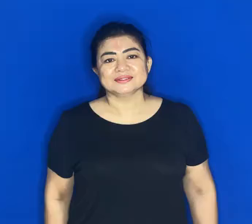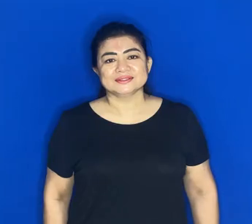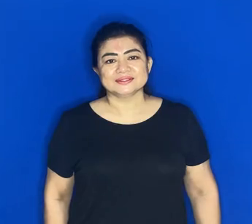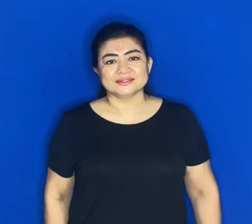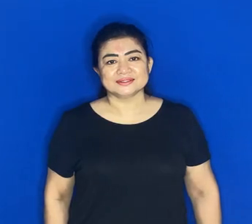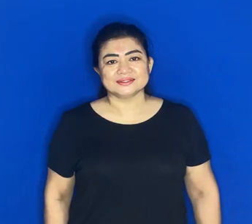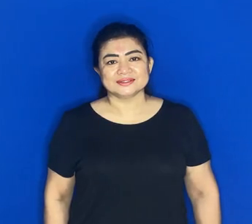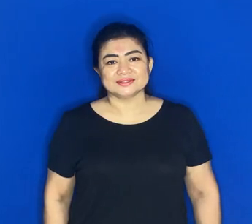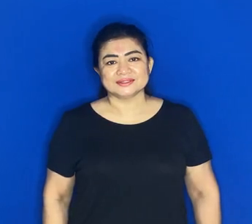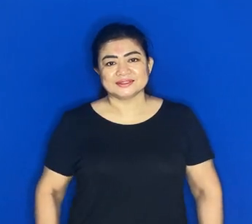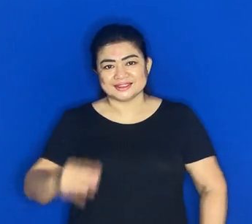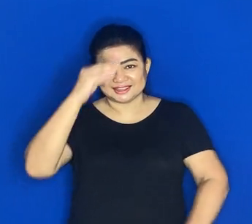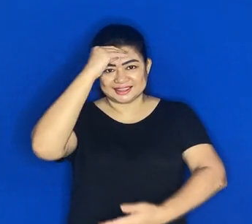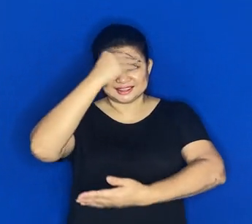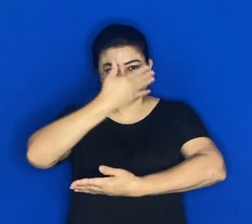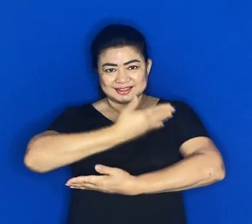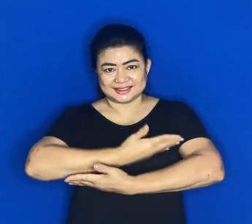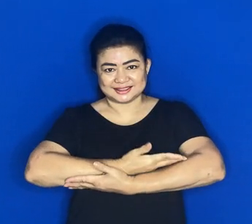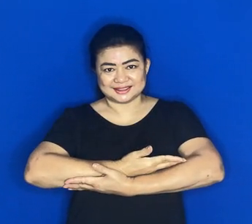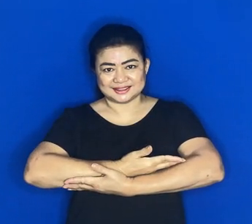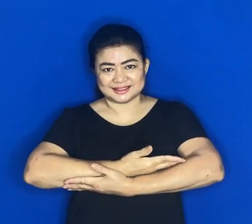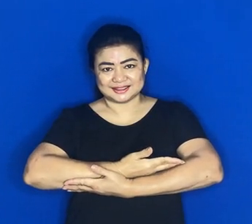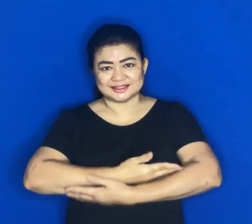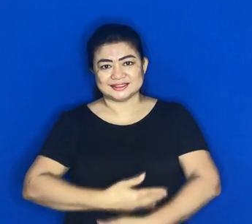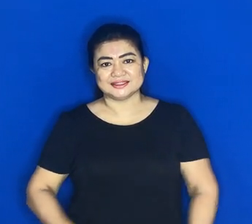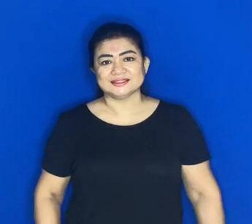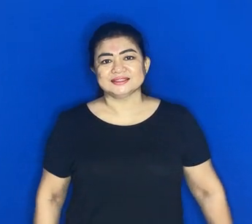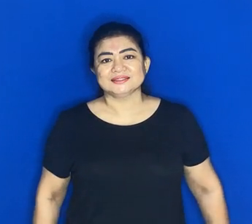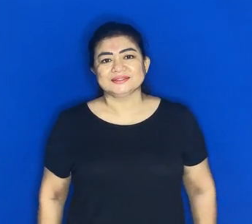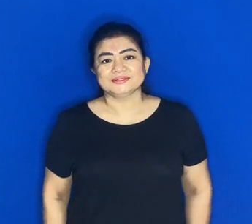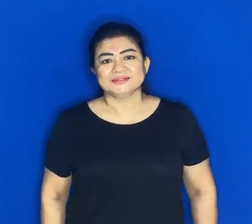son